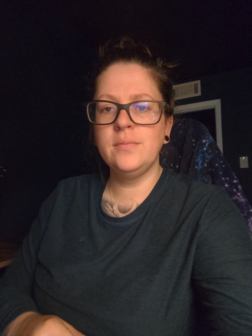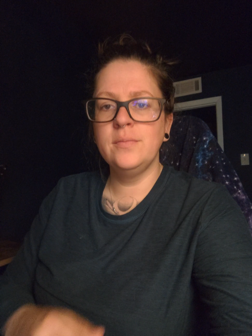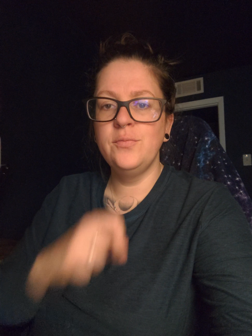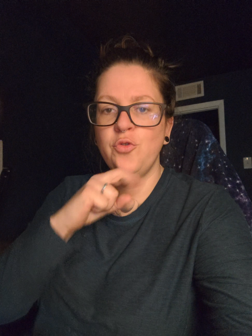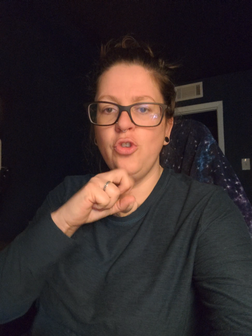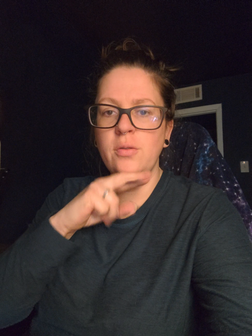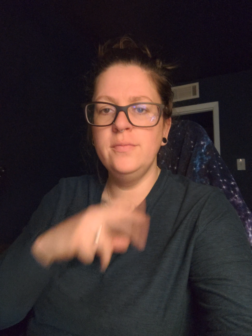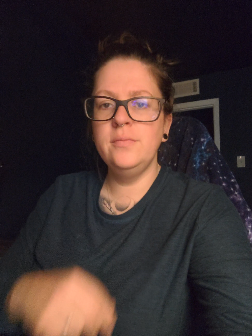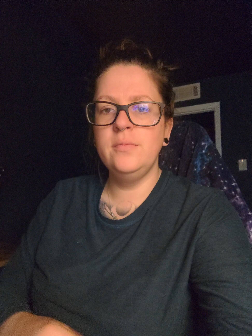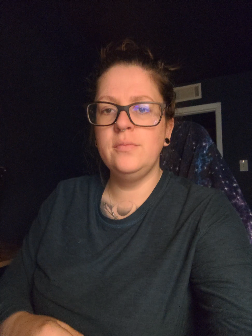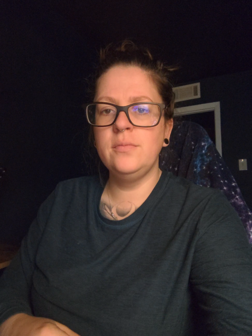frog